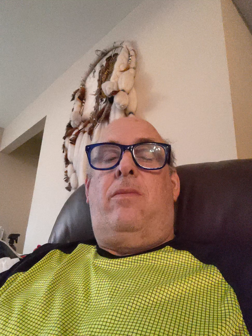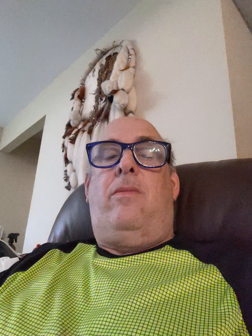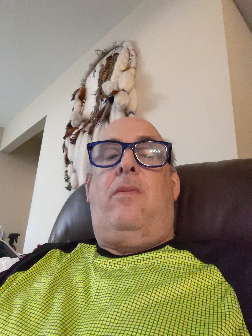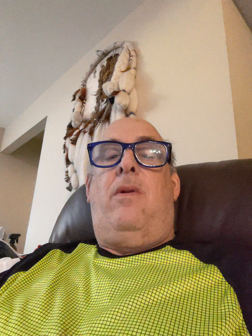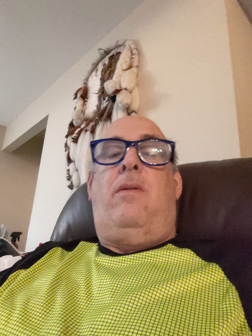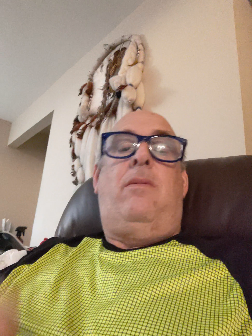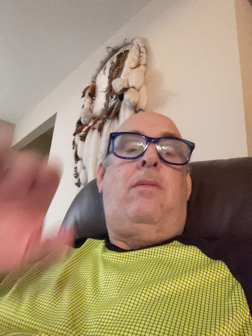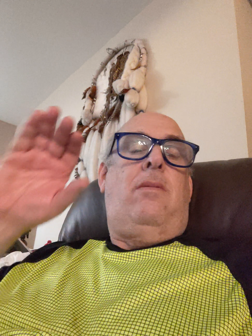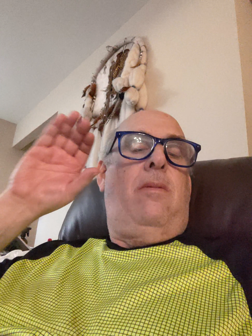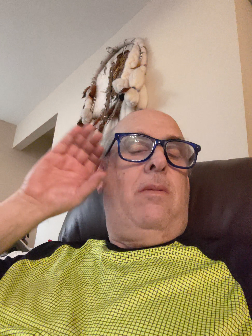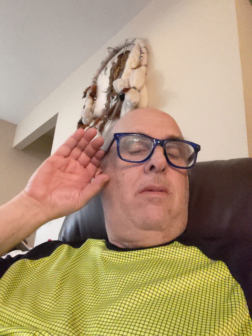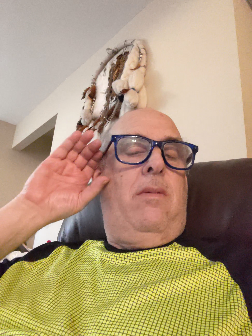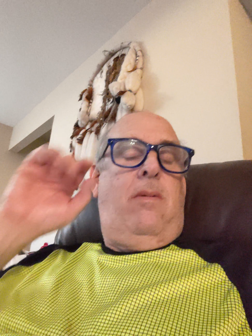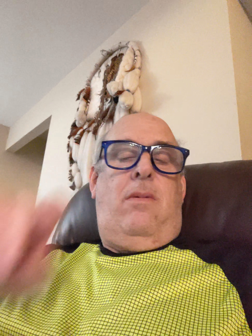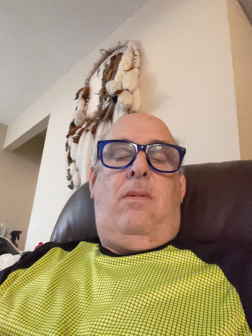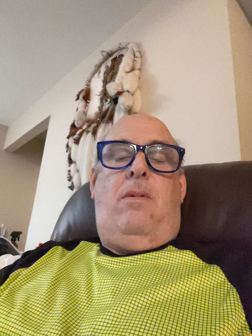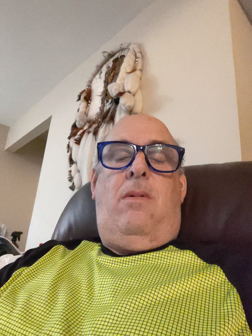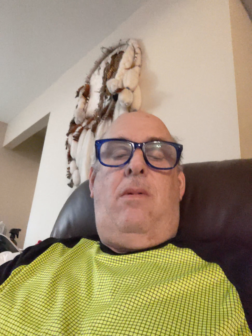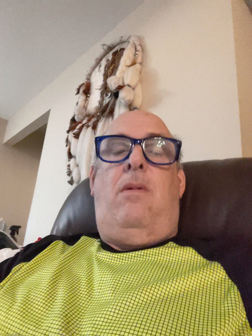listen